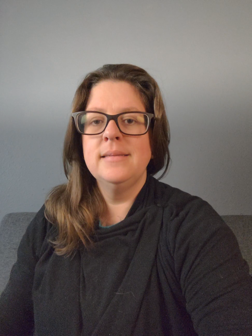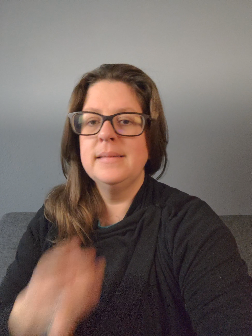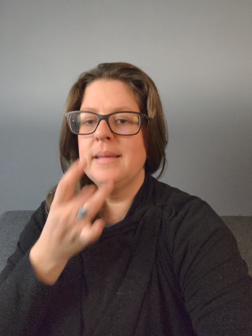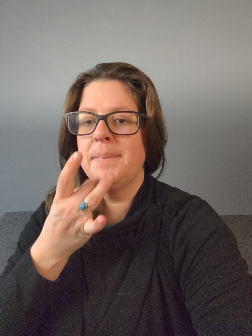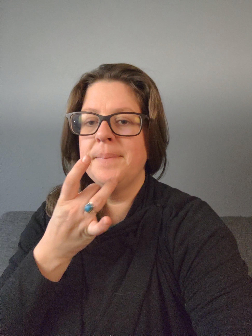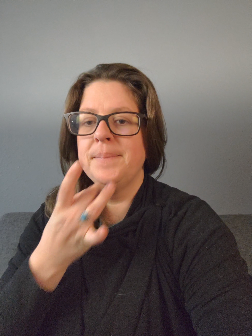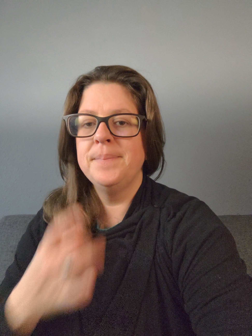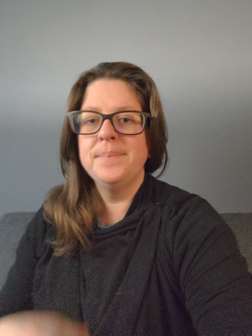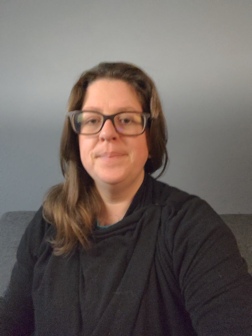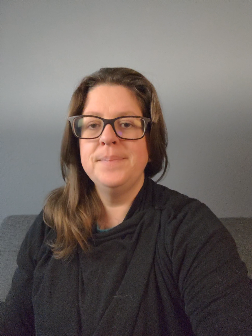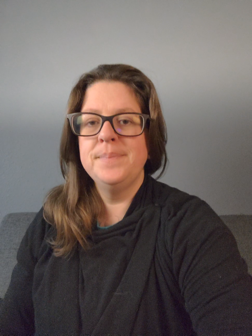lamp